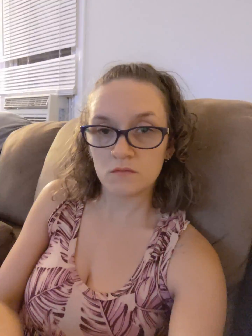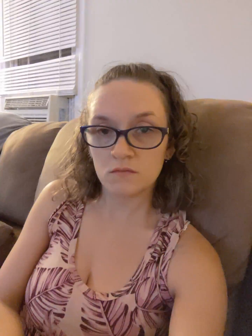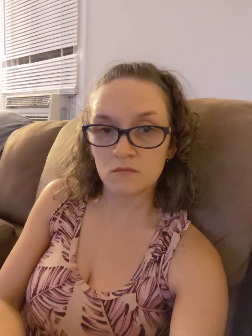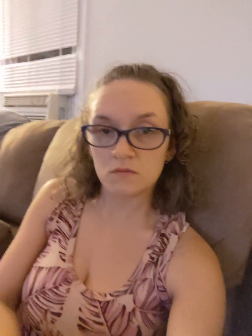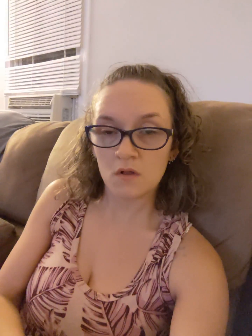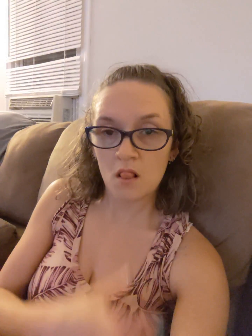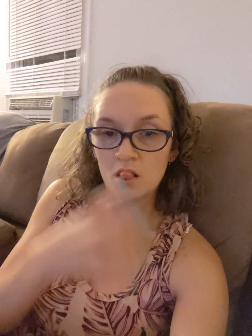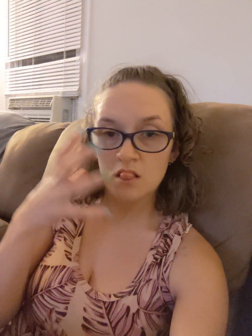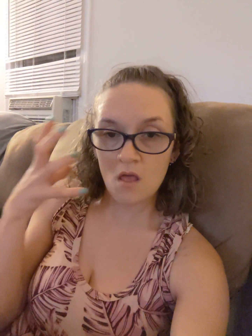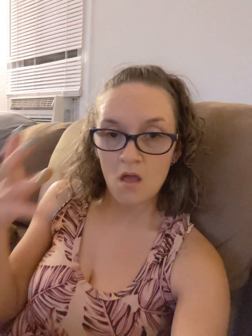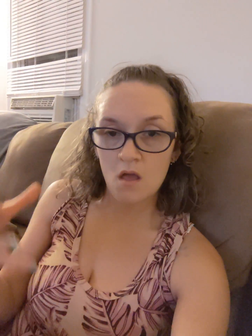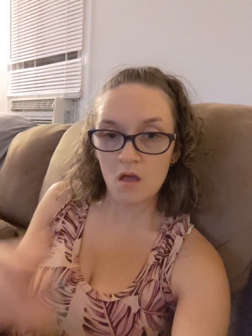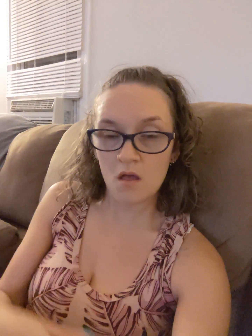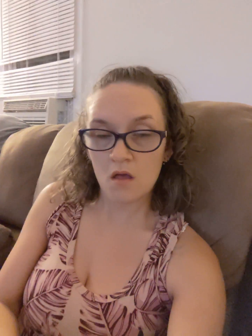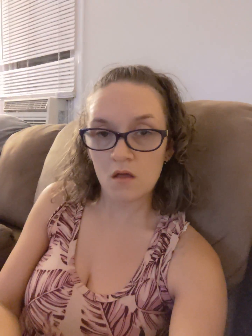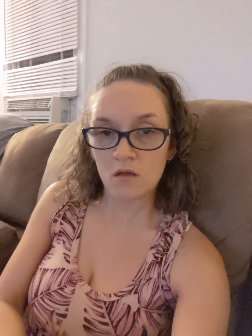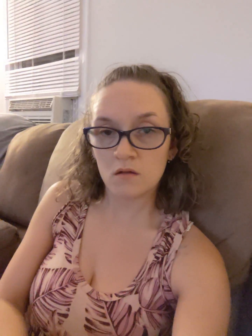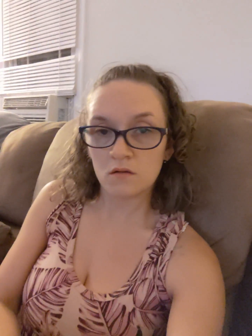a lot